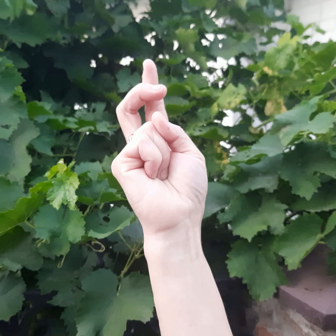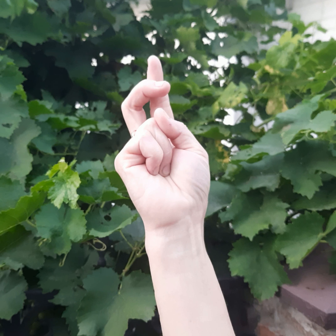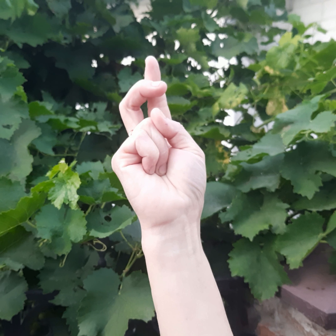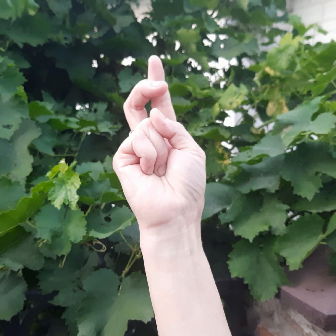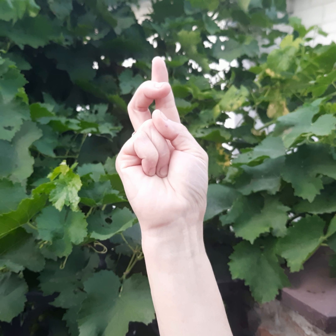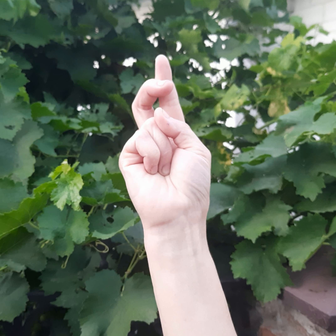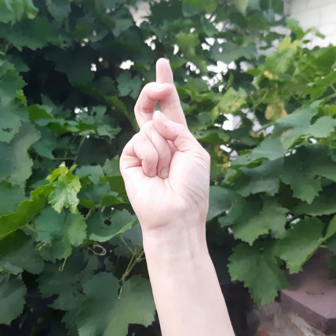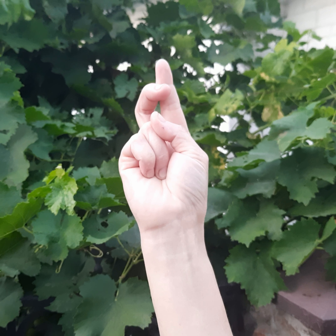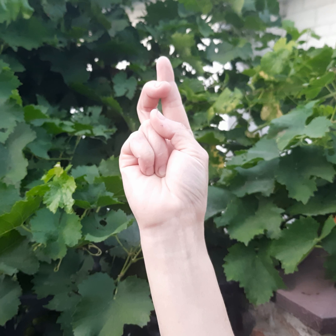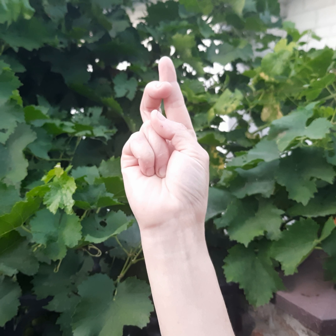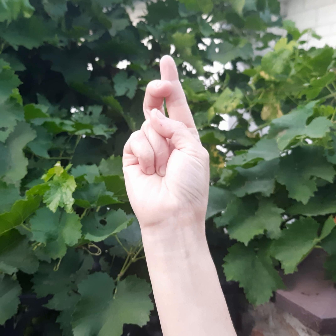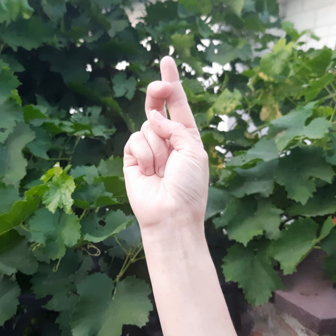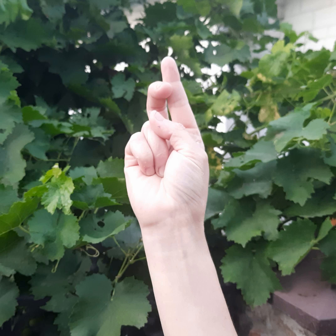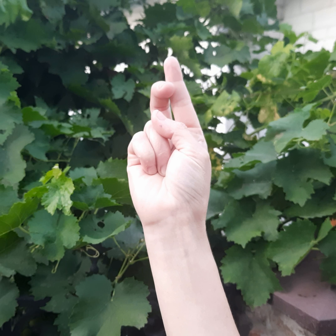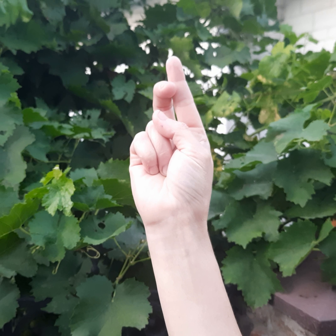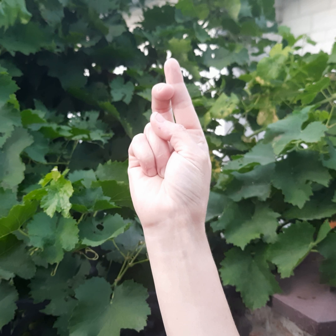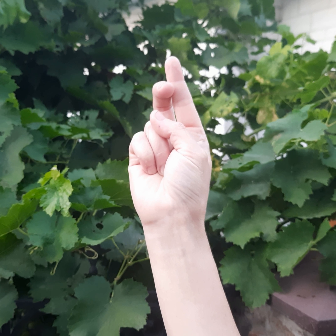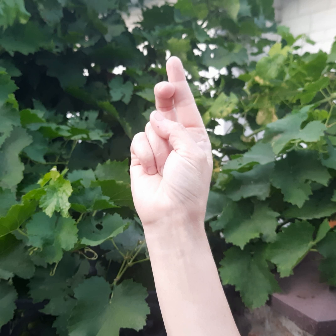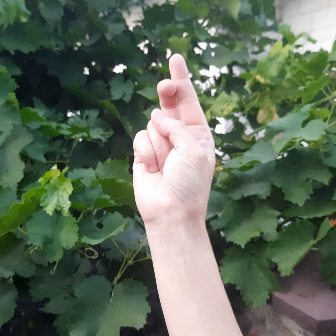Б